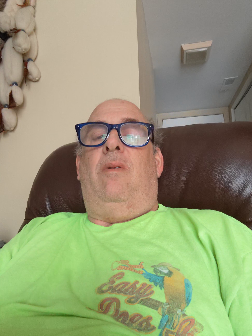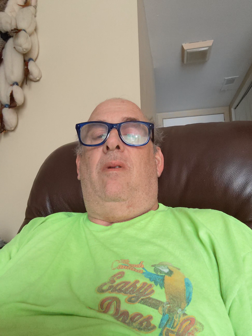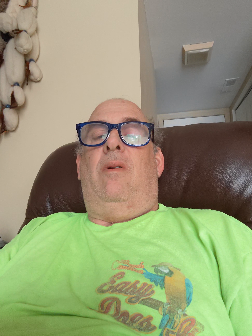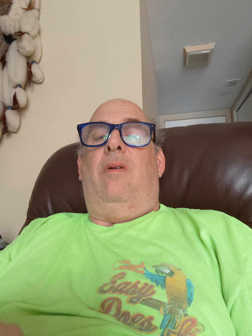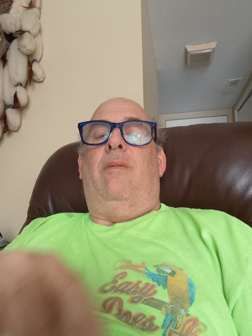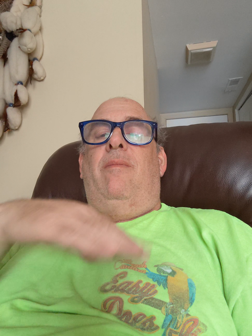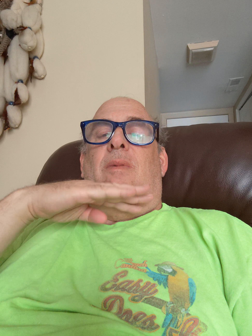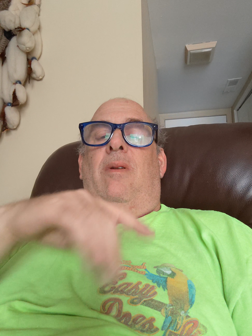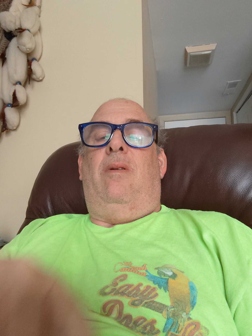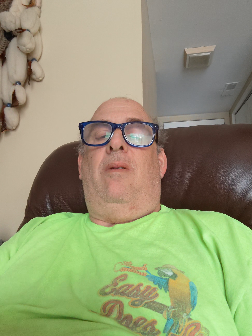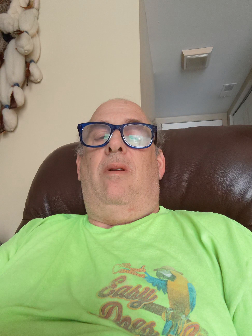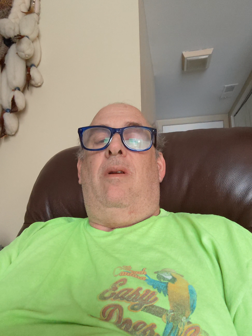pig